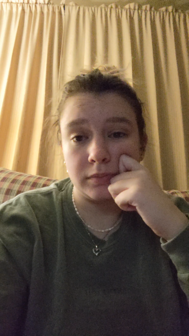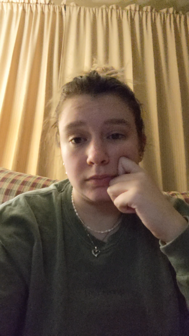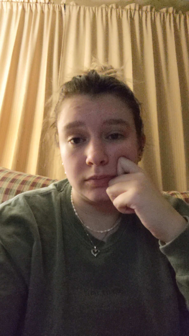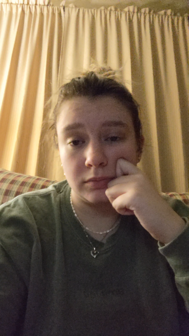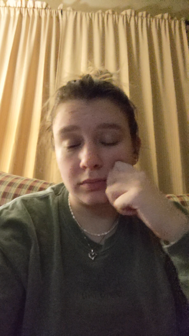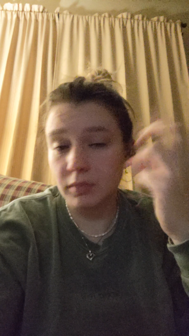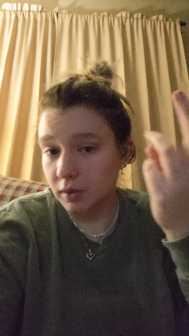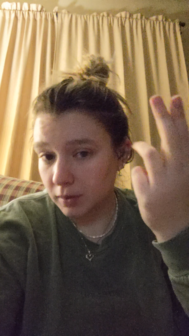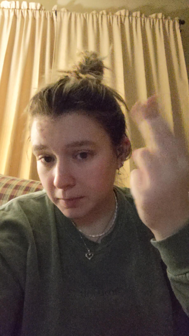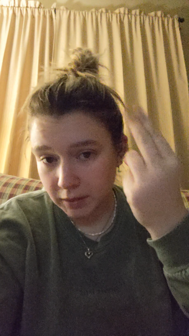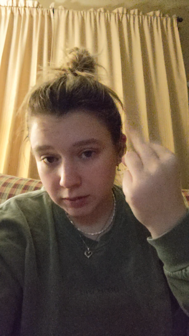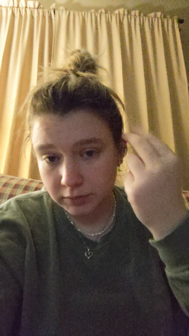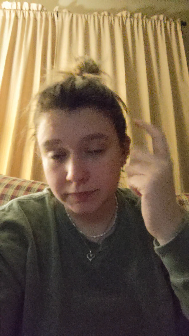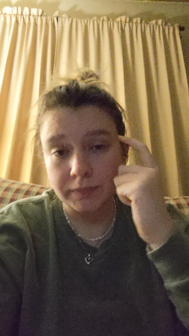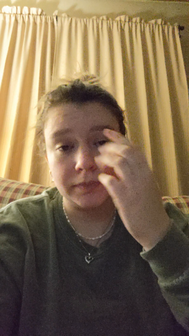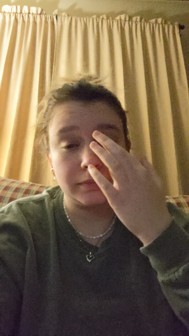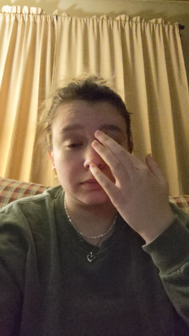bunny